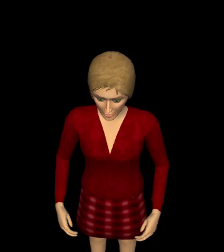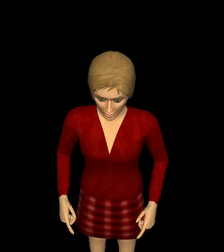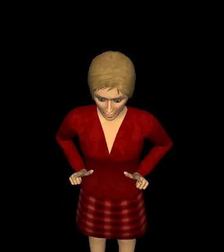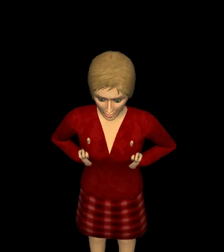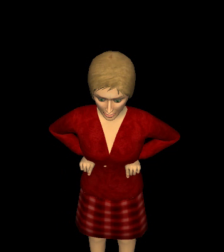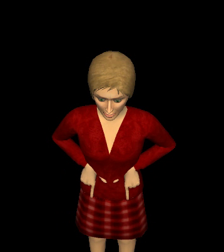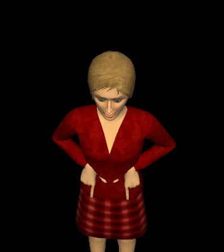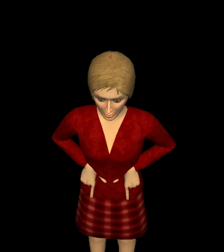مدرسة